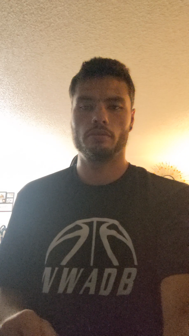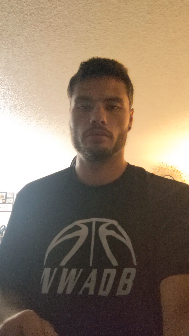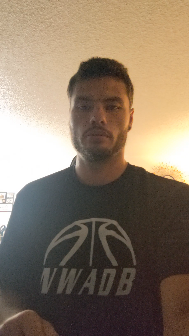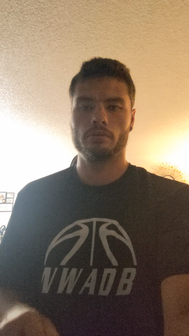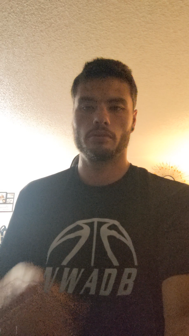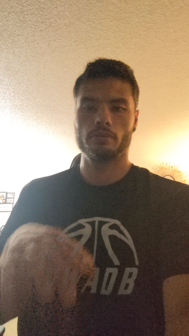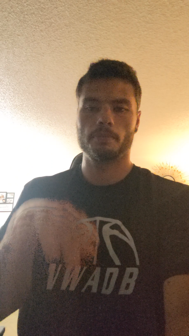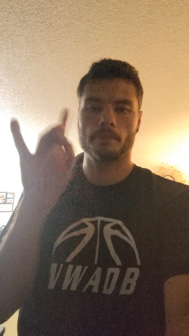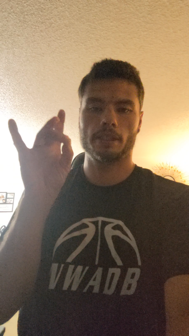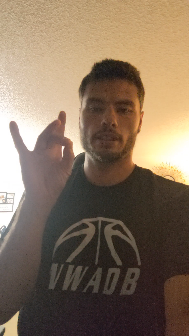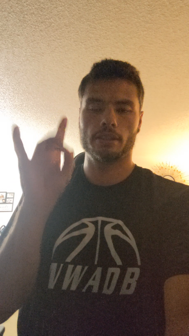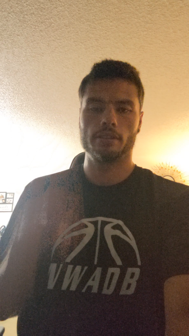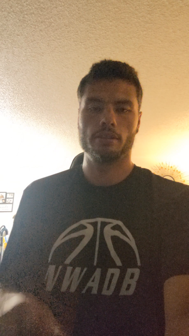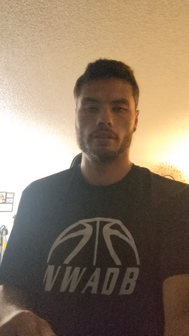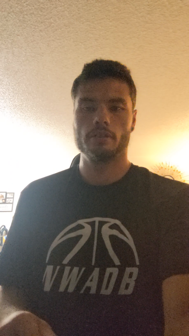pick